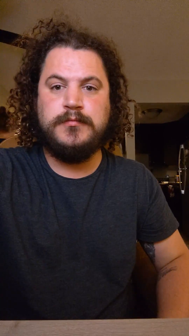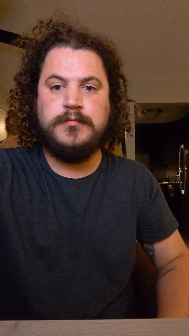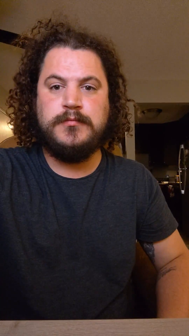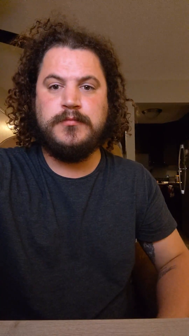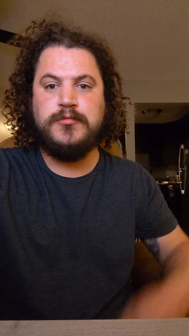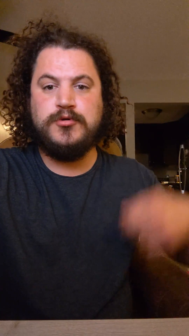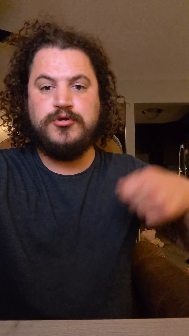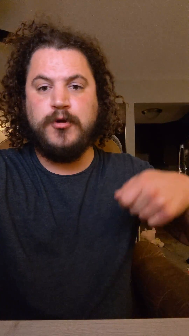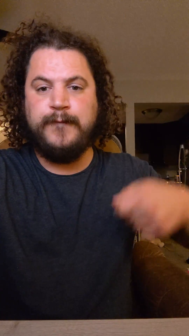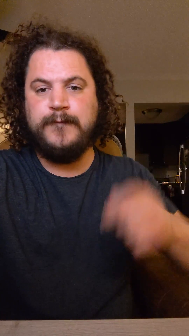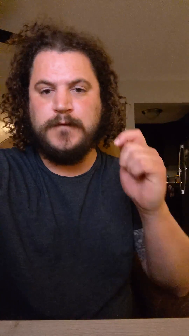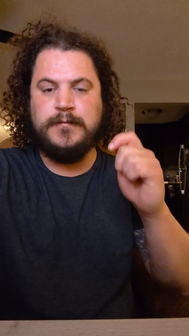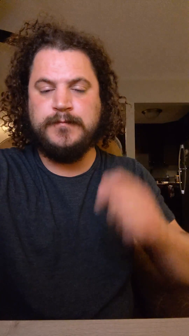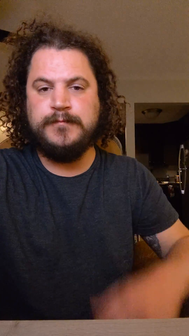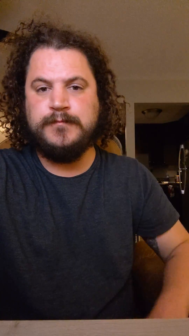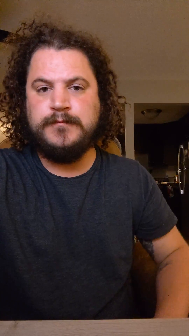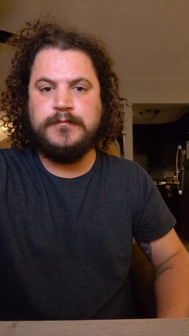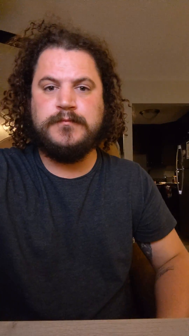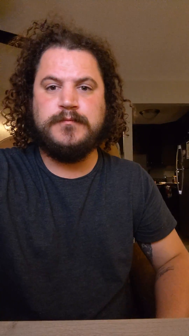shovel